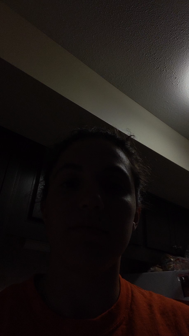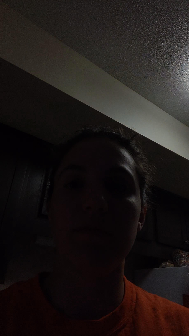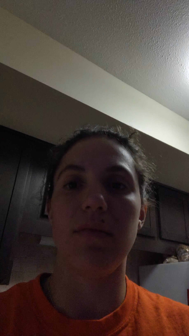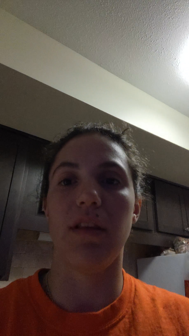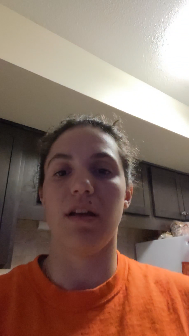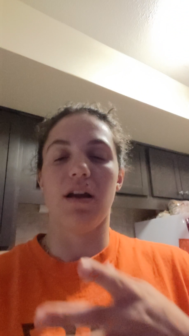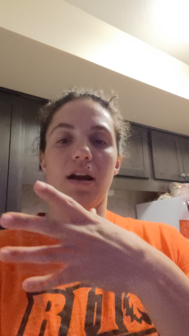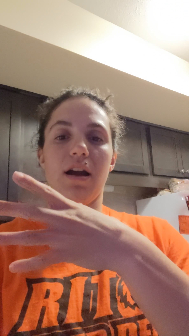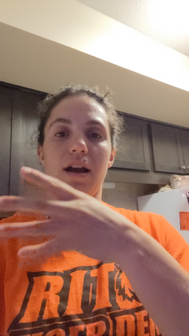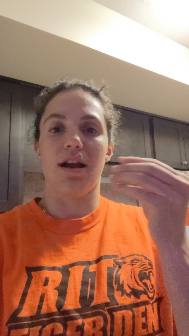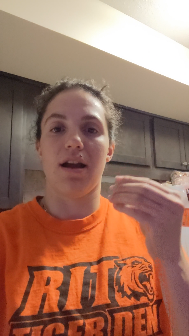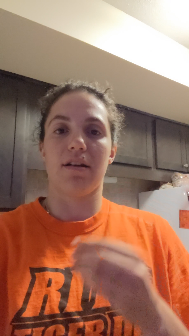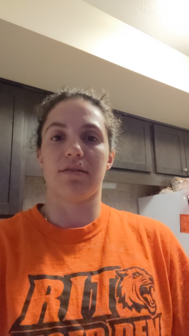and